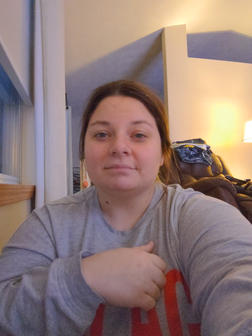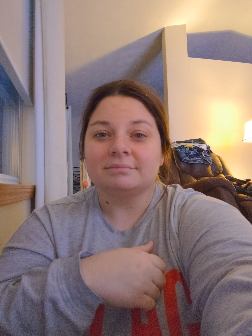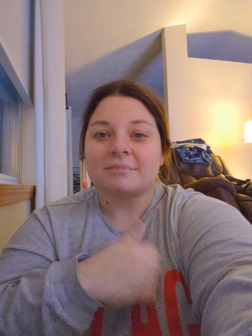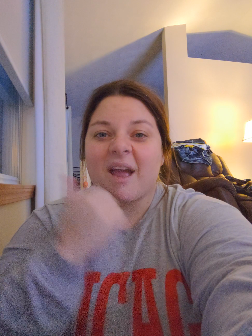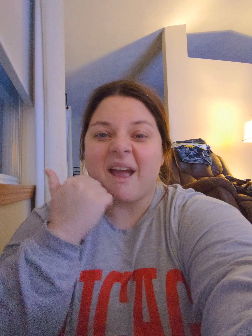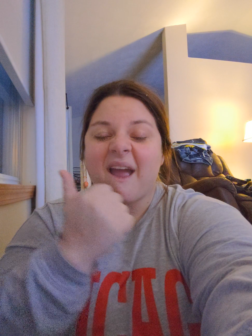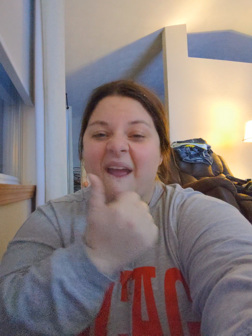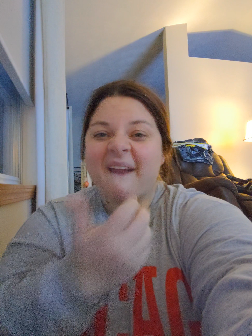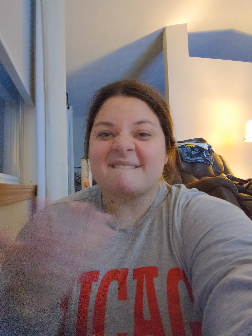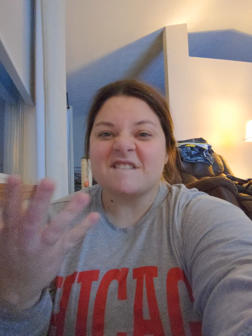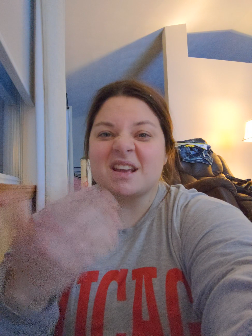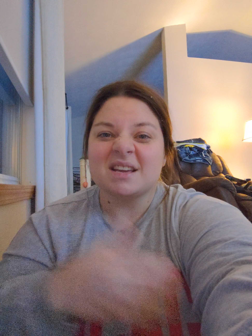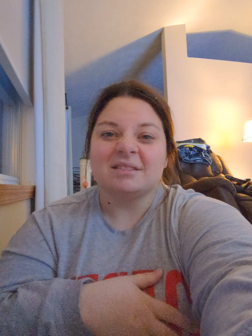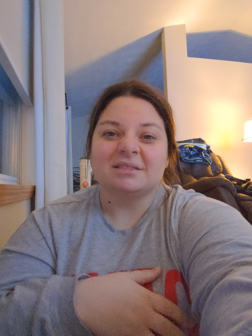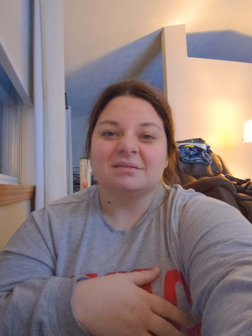every